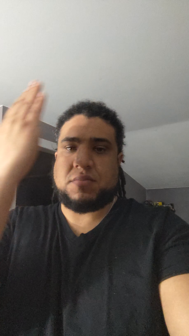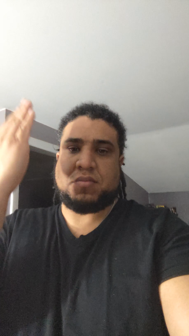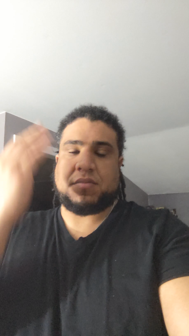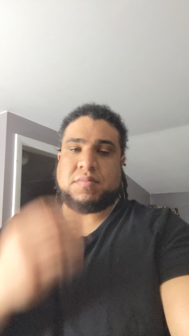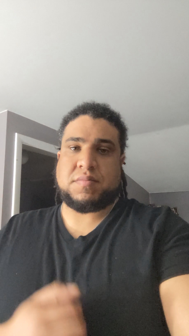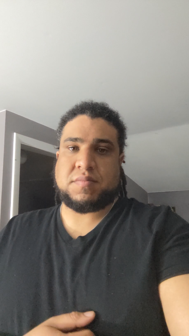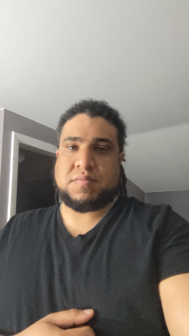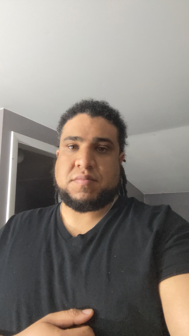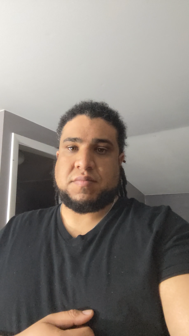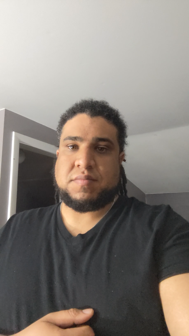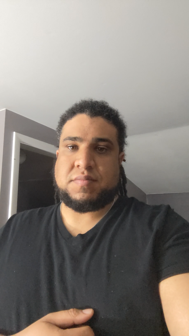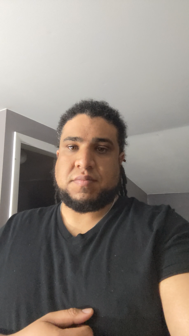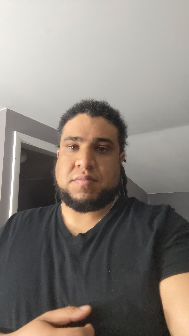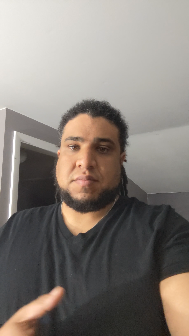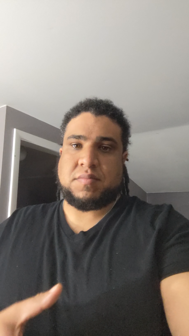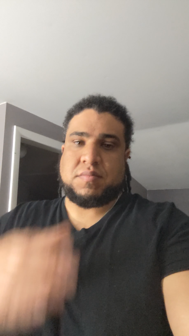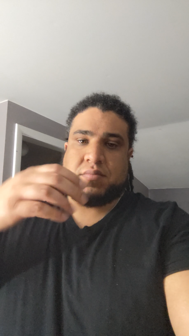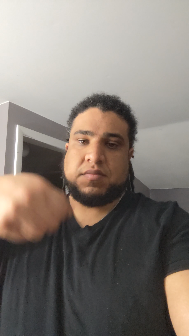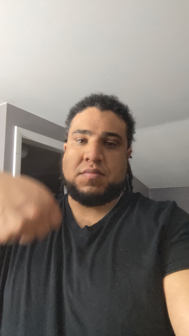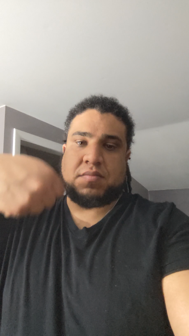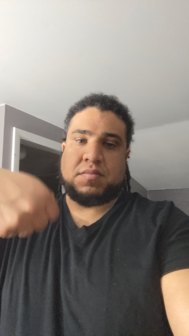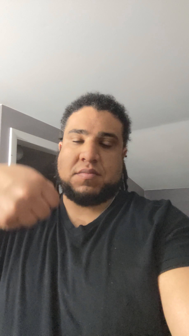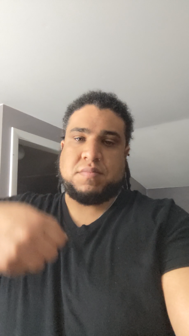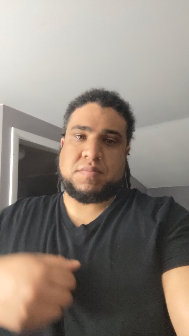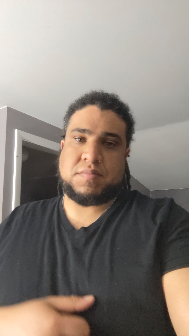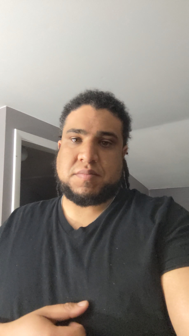bucket